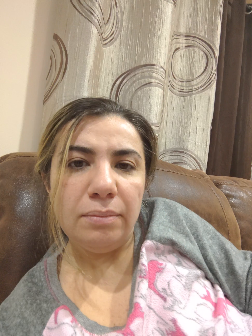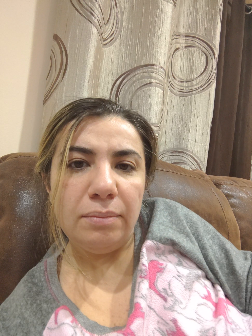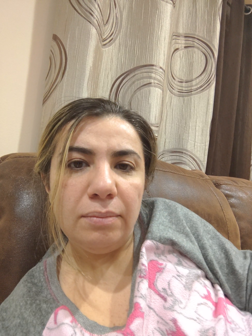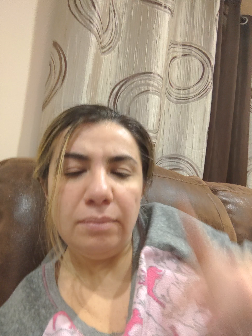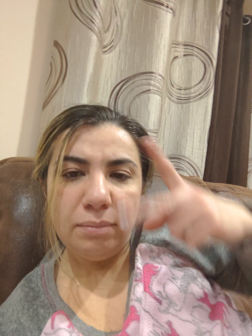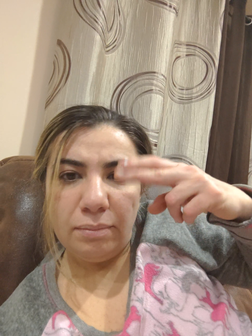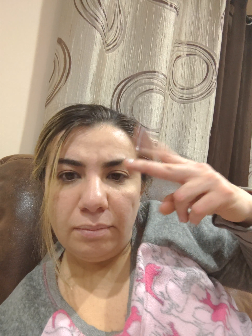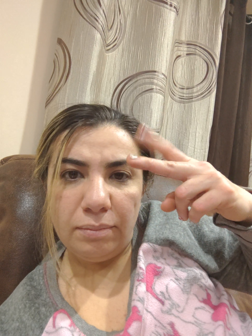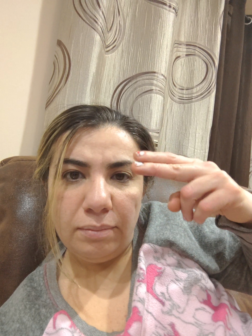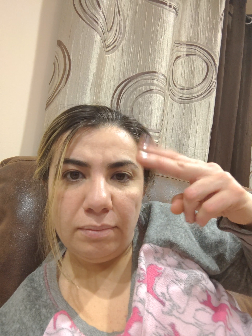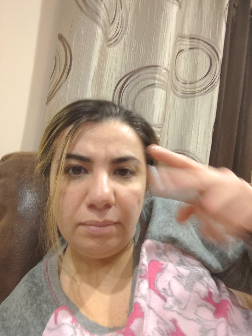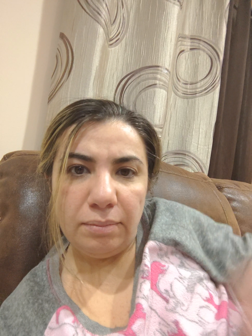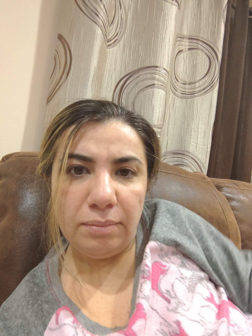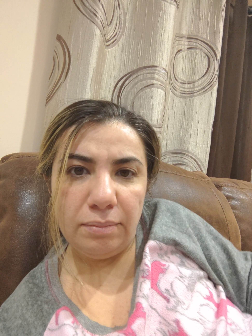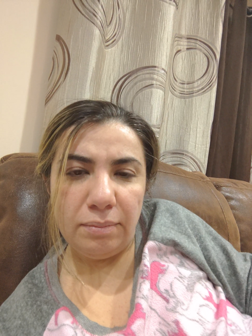scissors